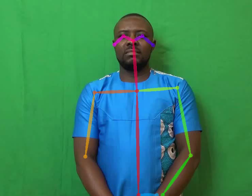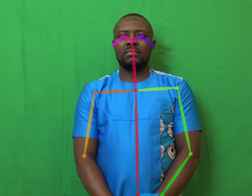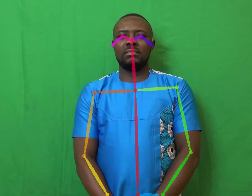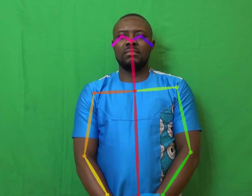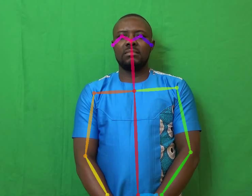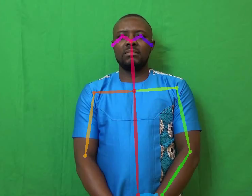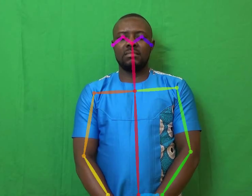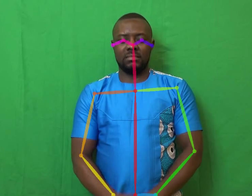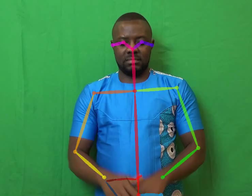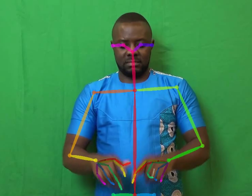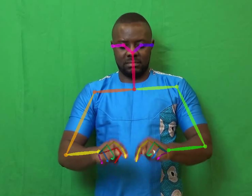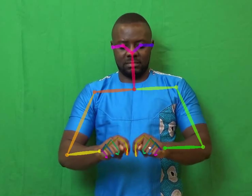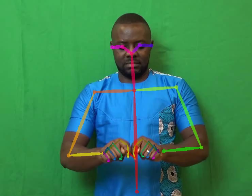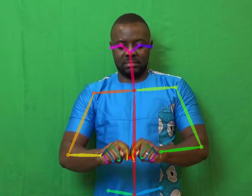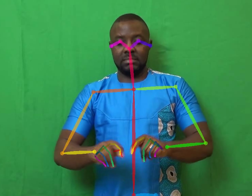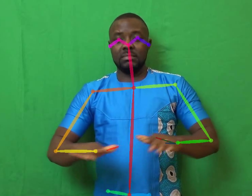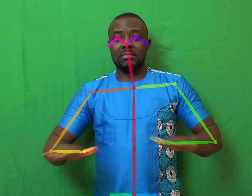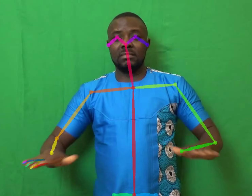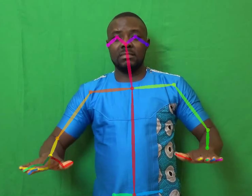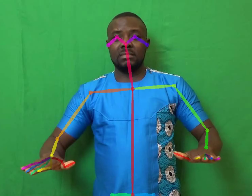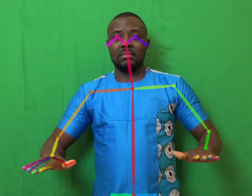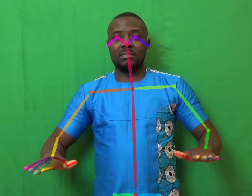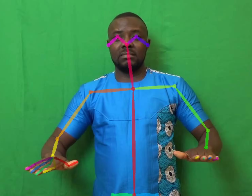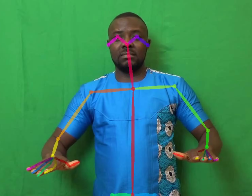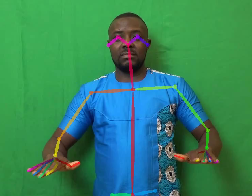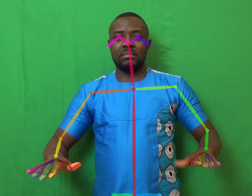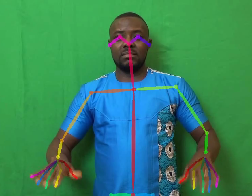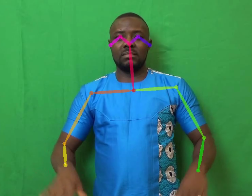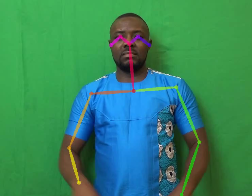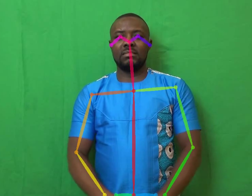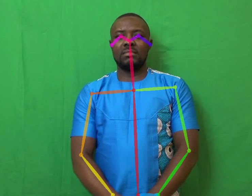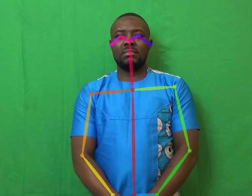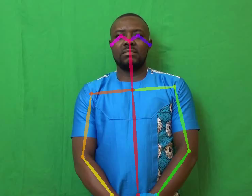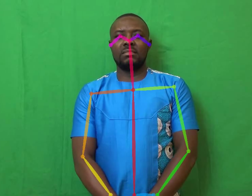table